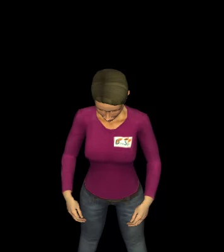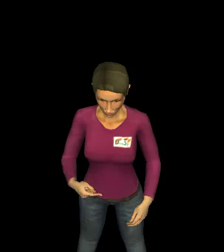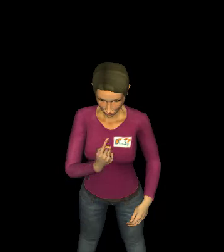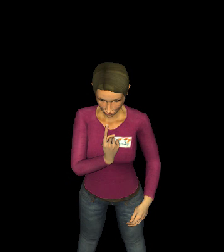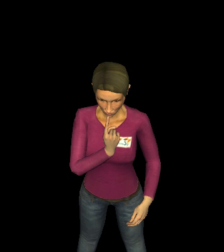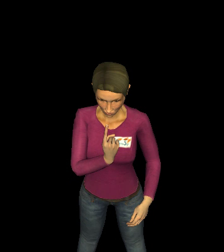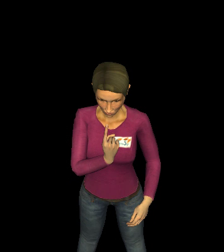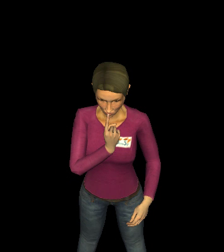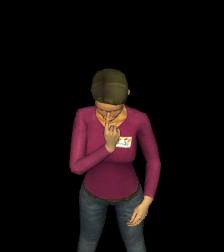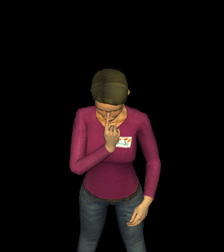أنف